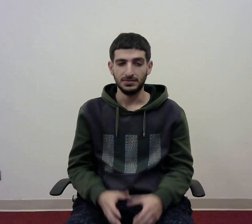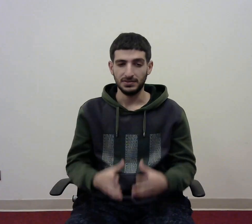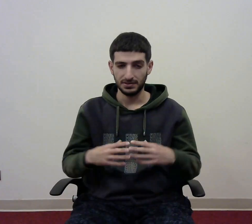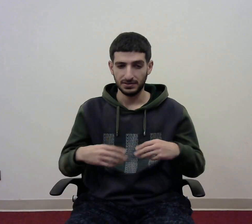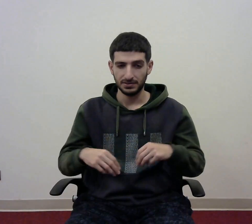ailə